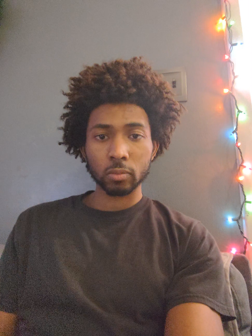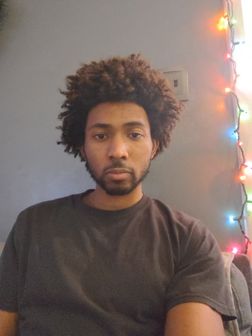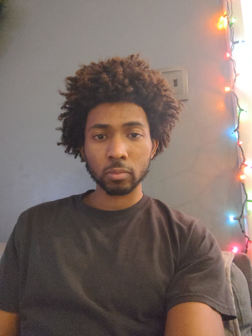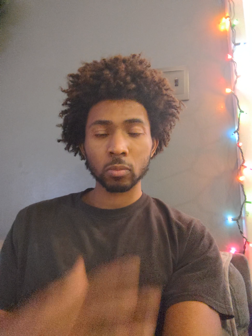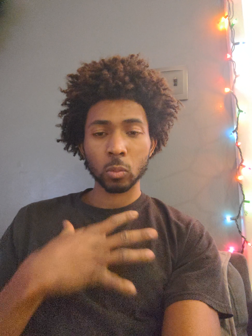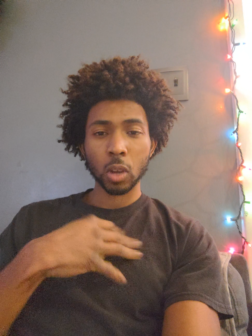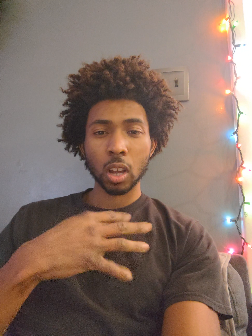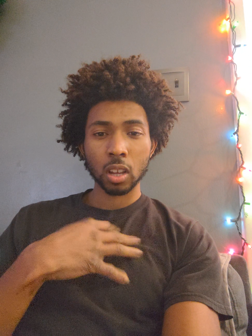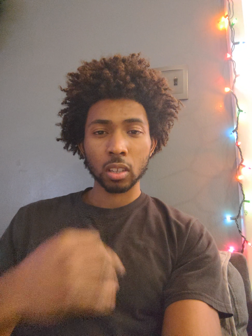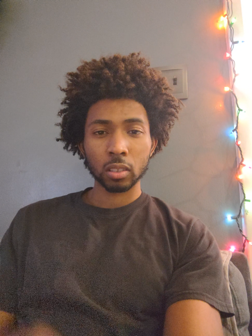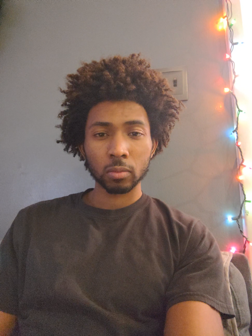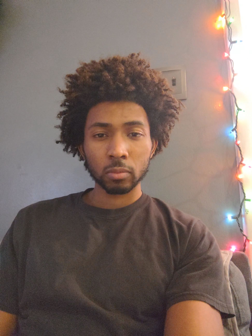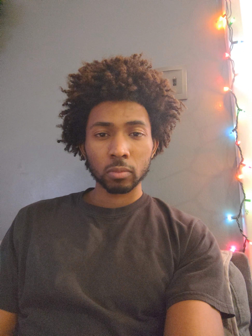white